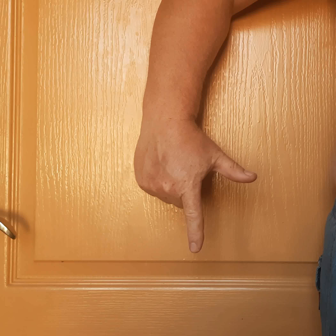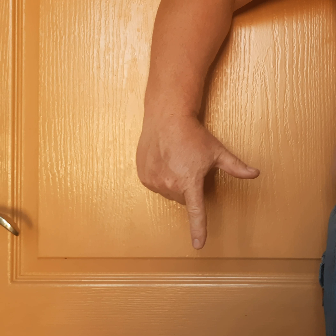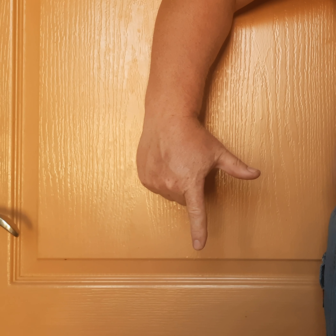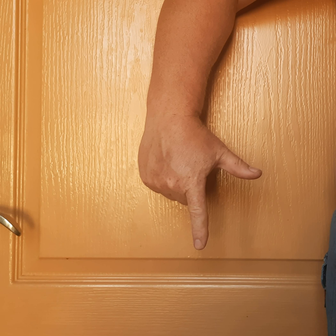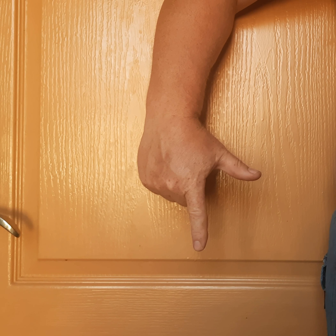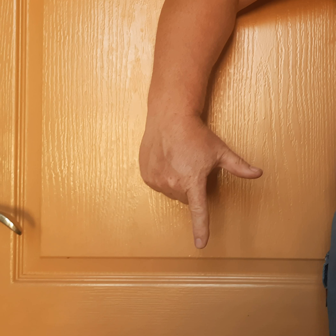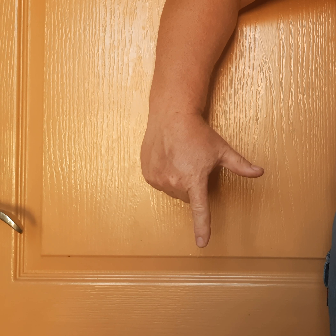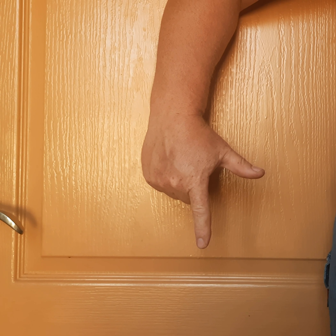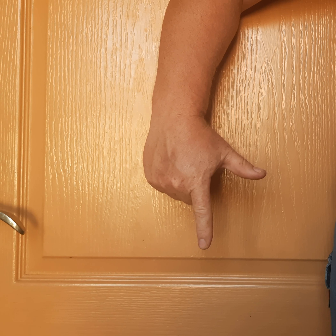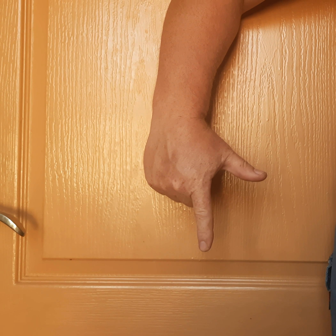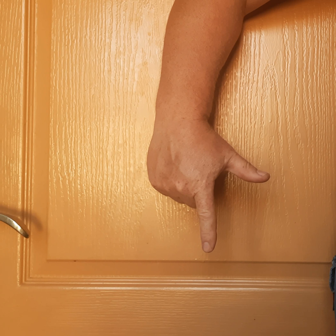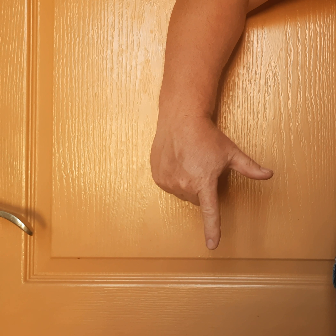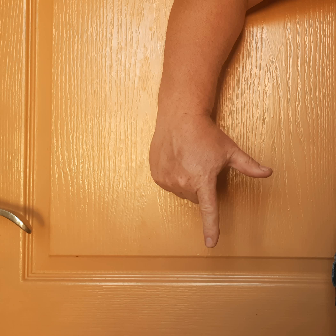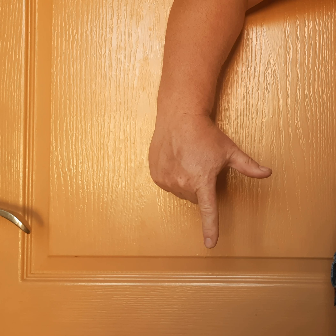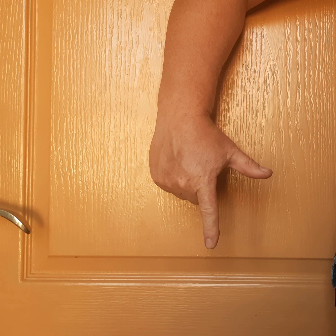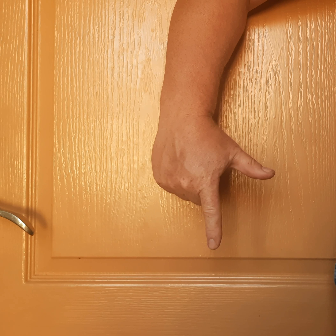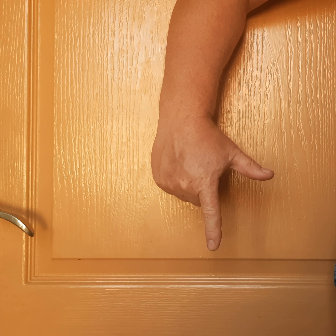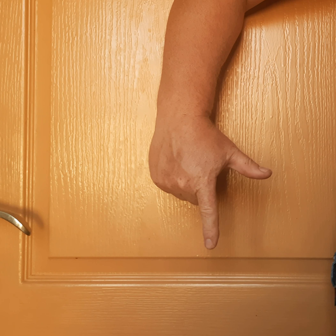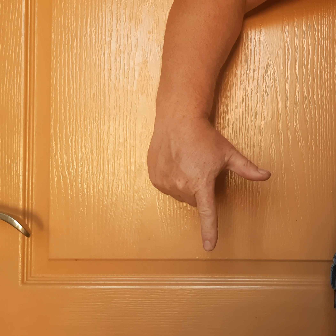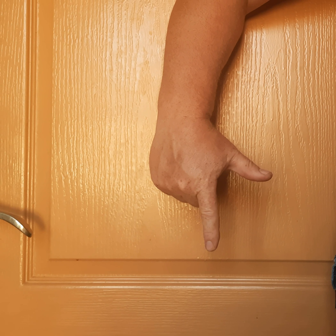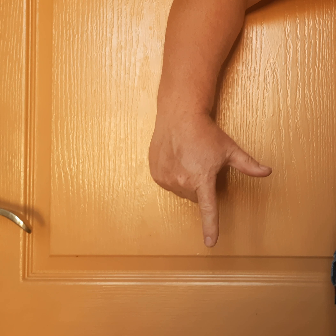Г